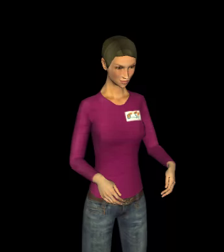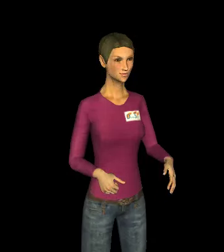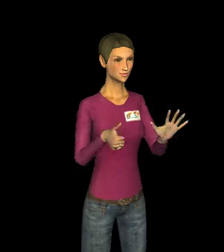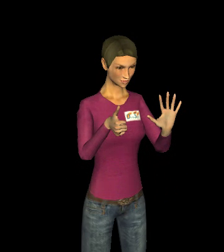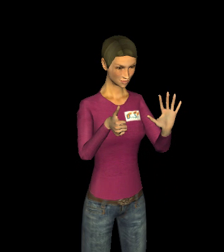6